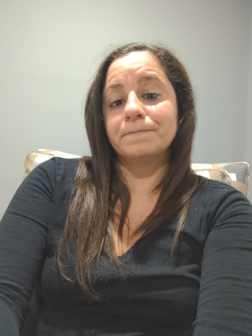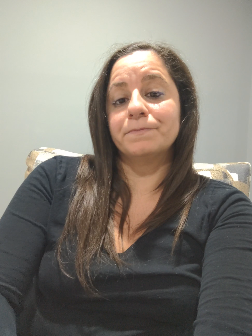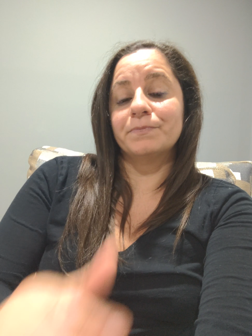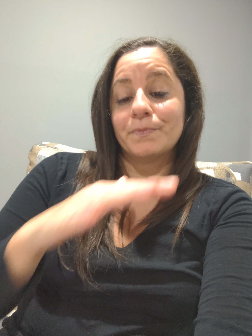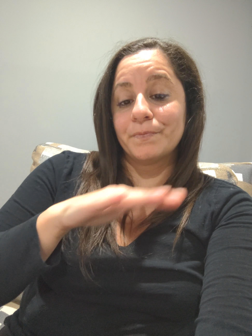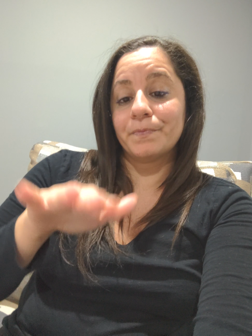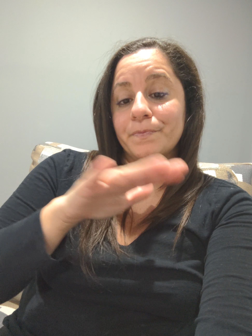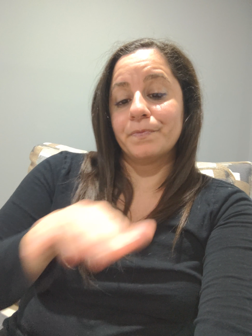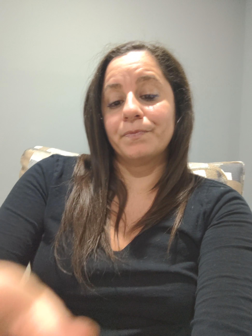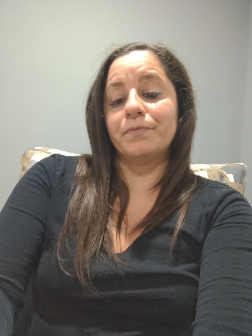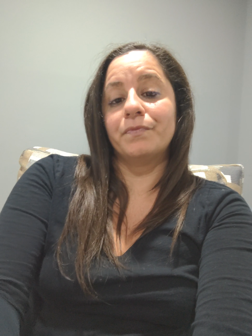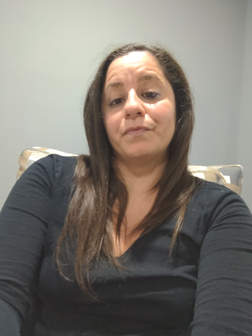clean